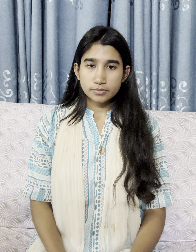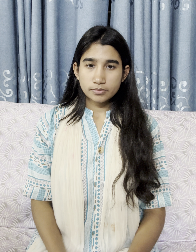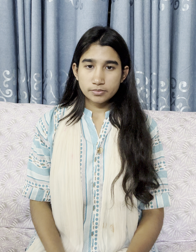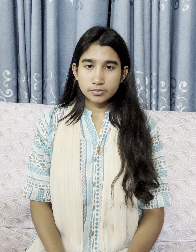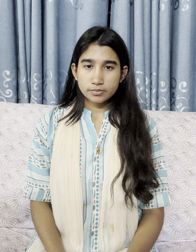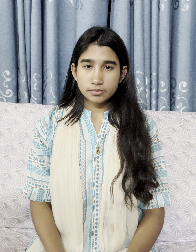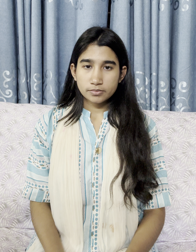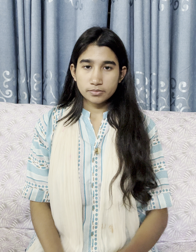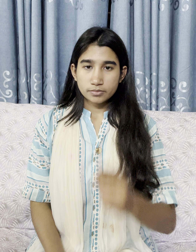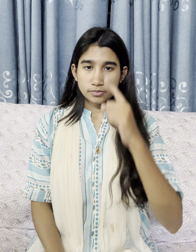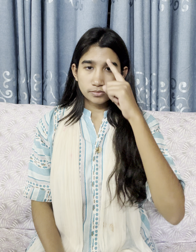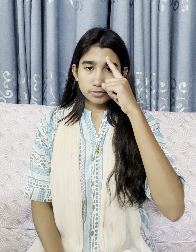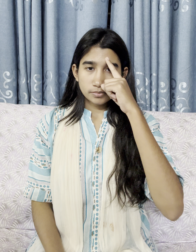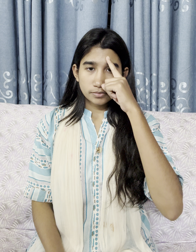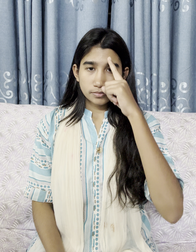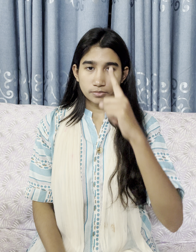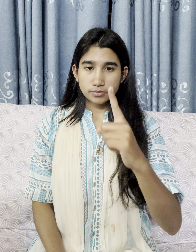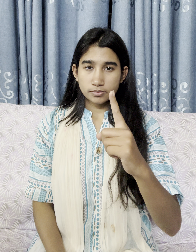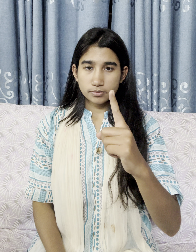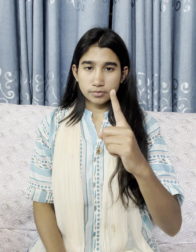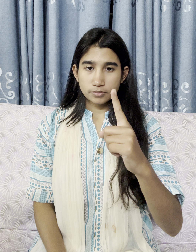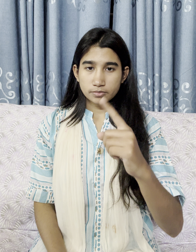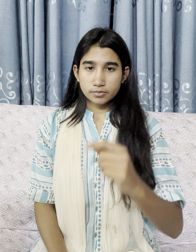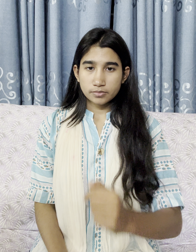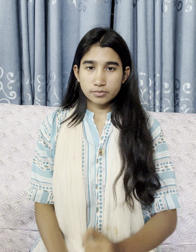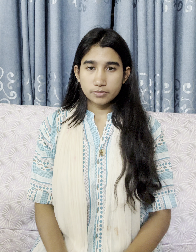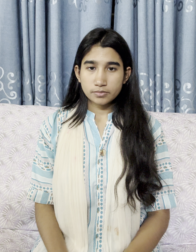নিশ্চিত